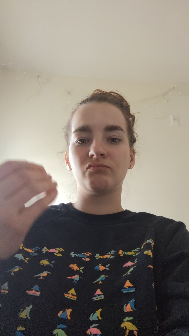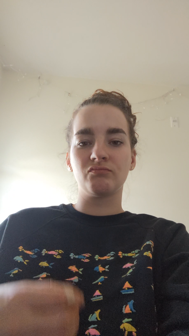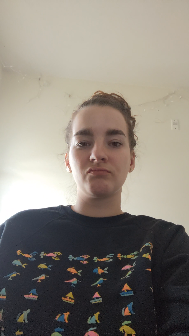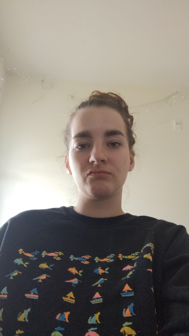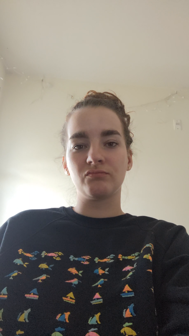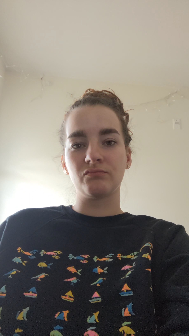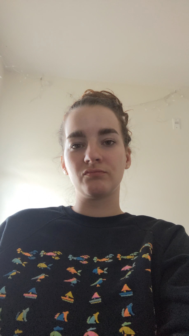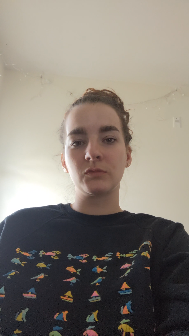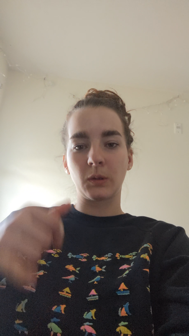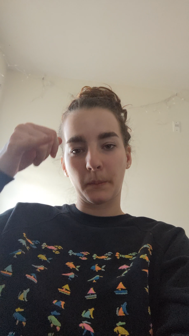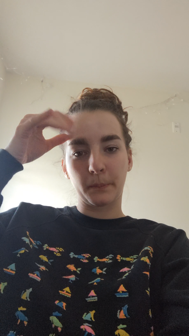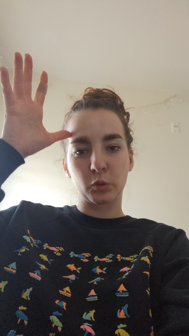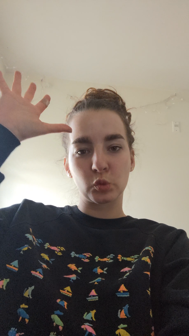moose